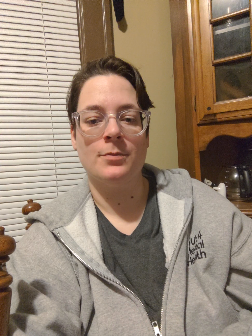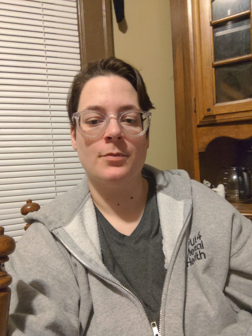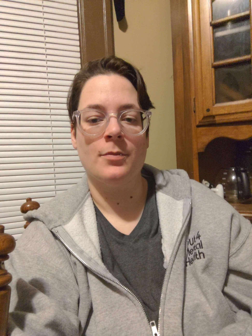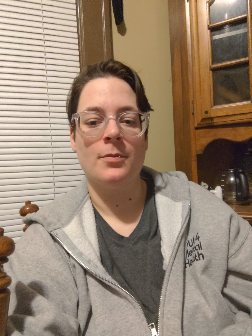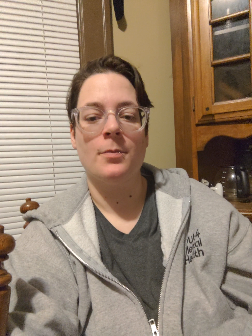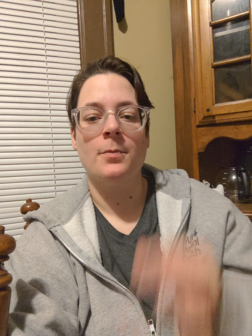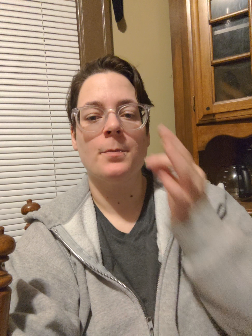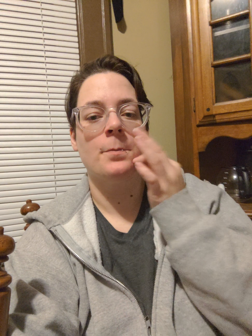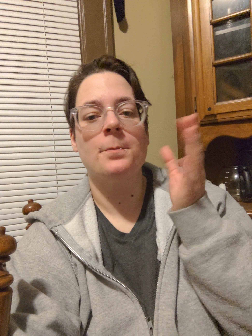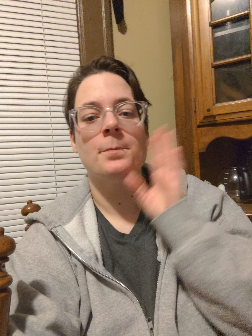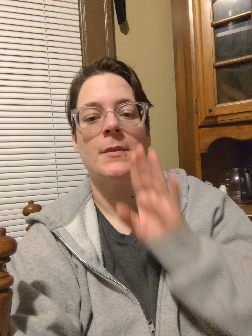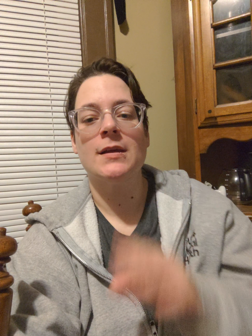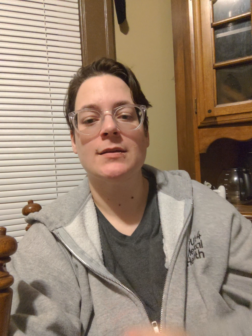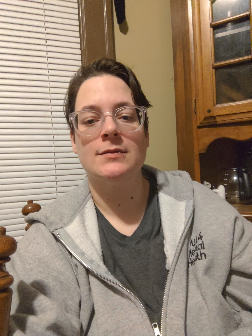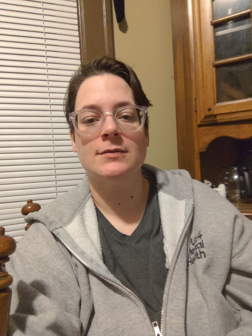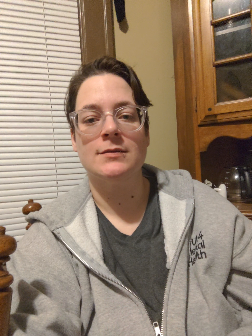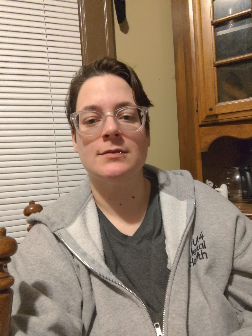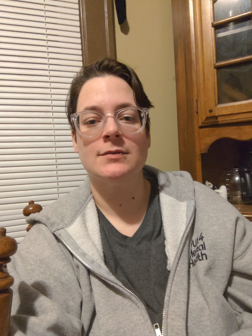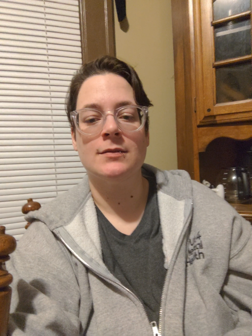bee